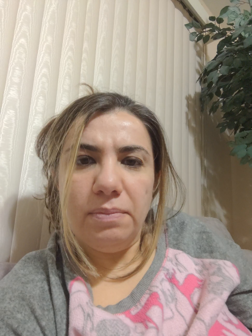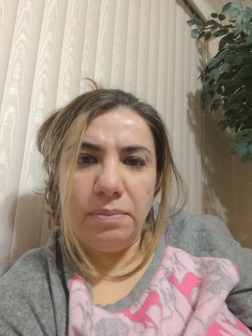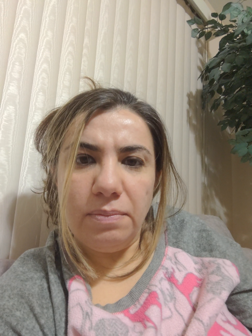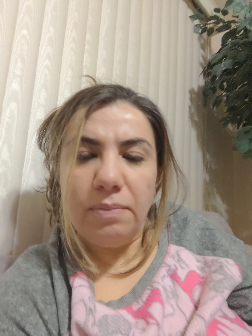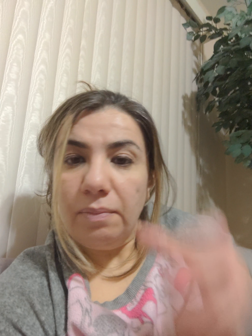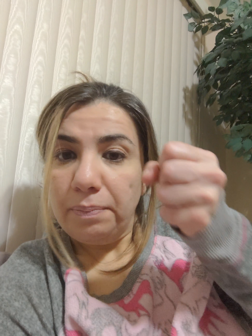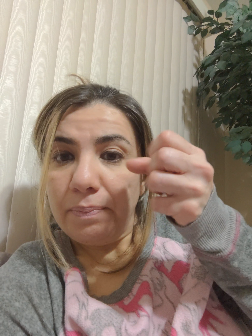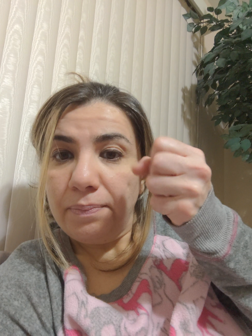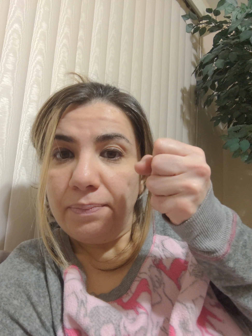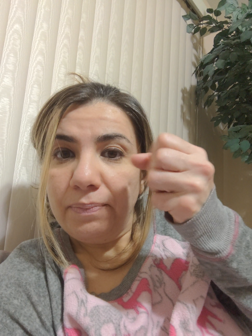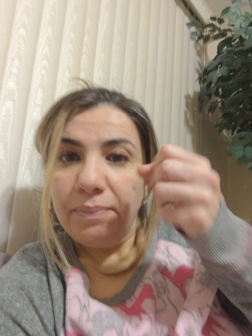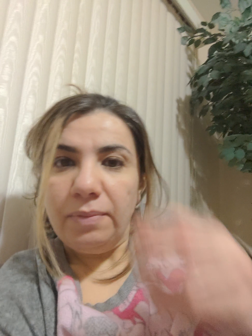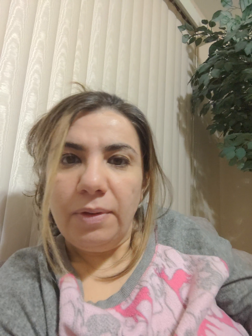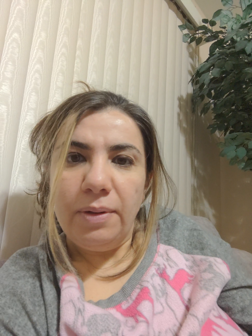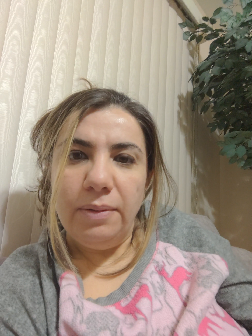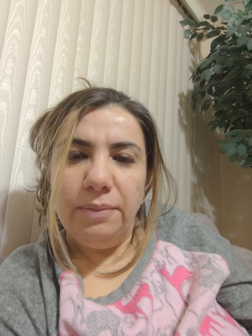milk